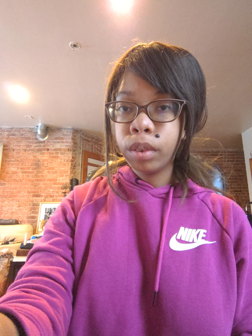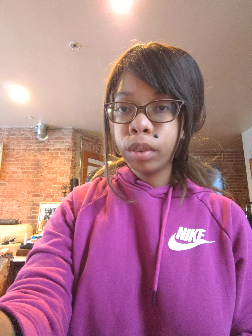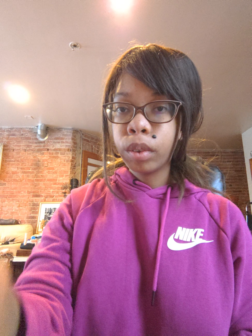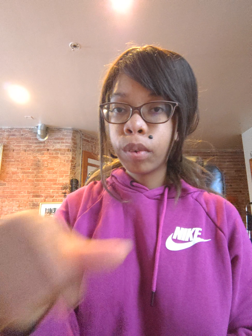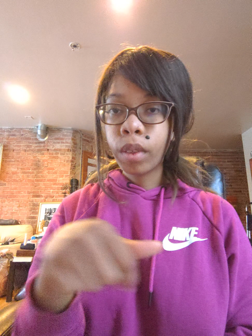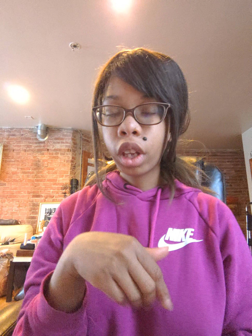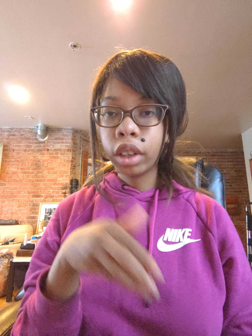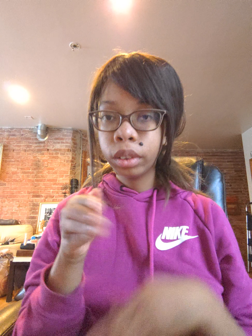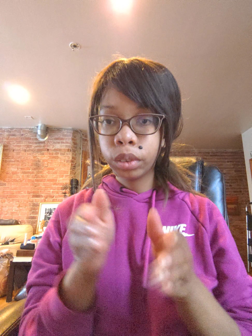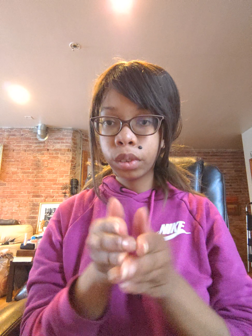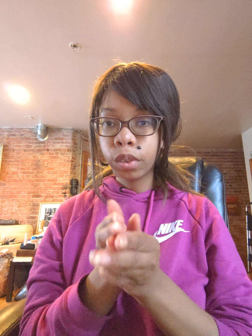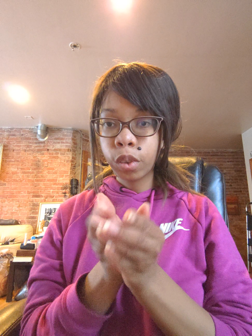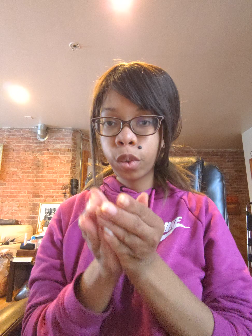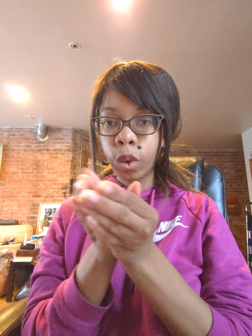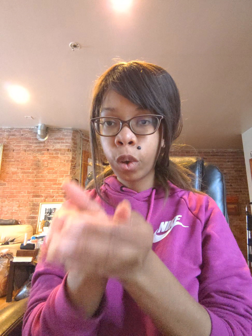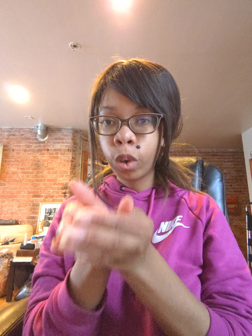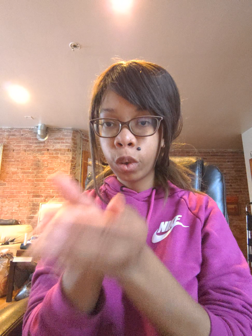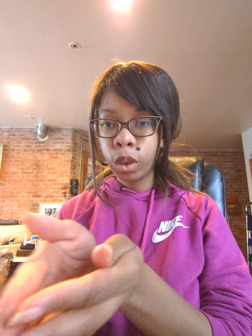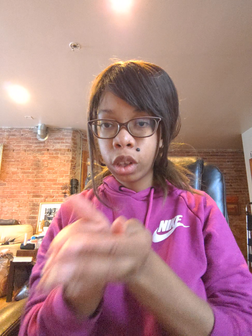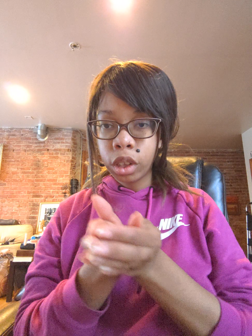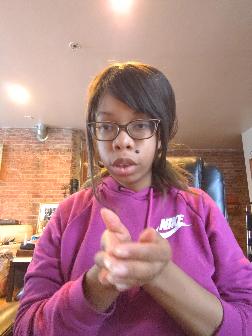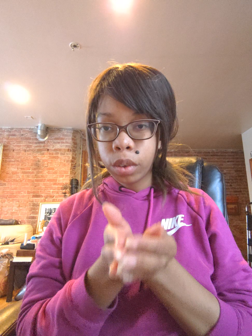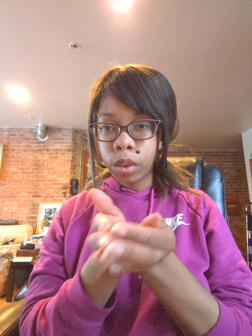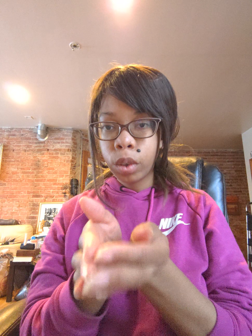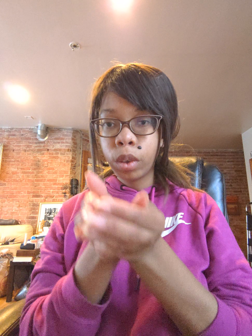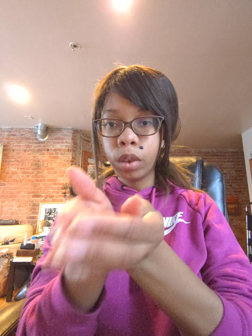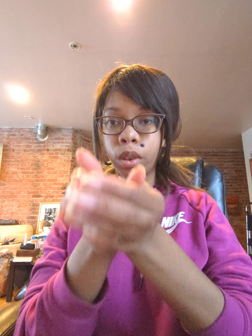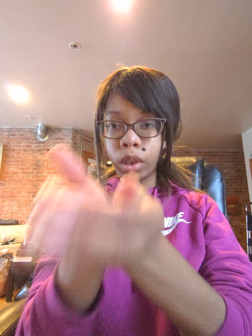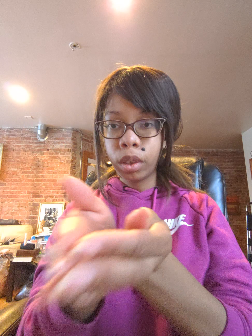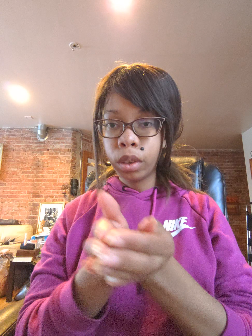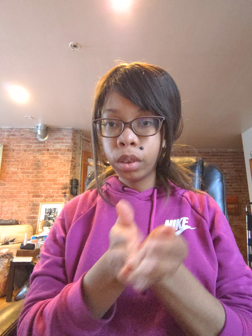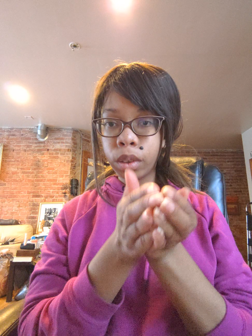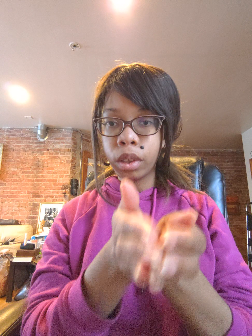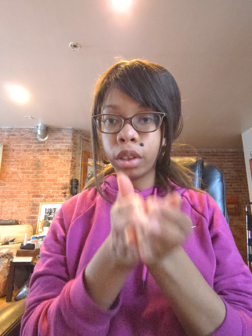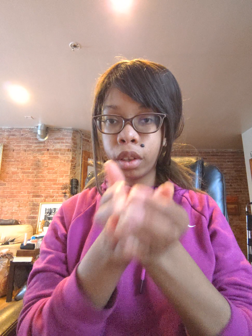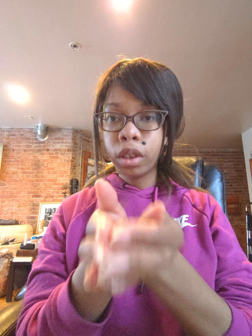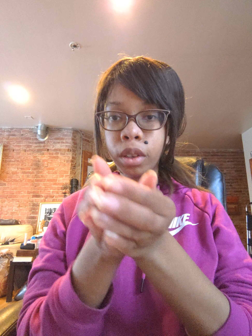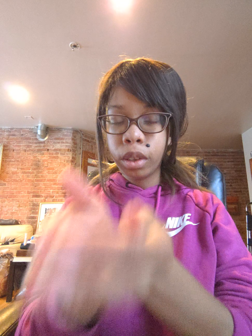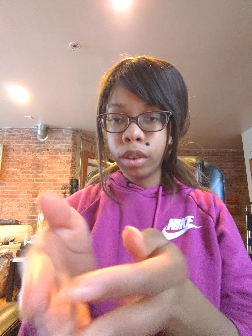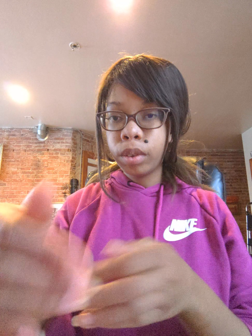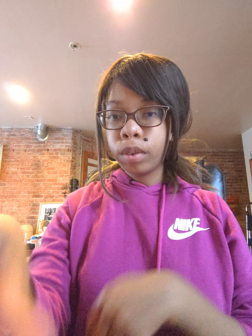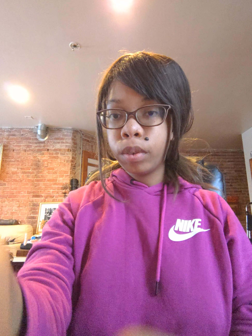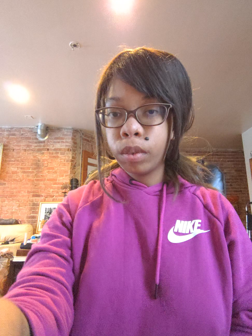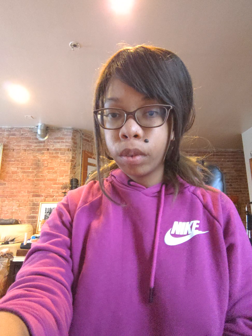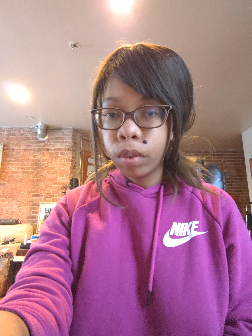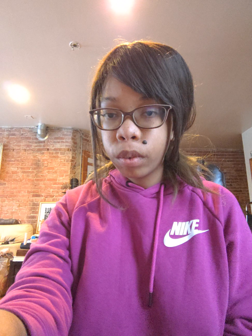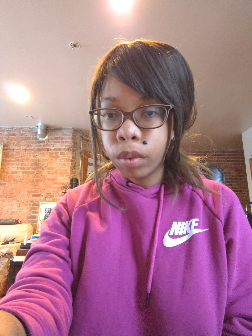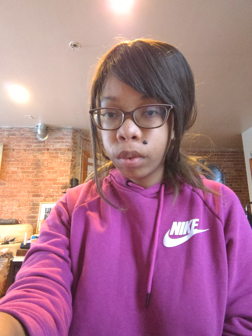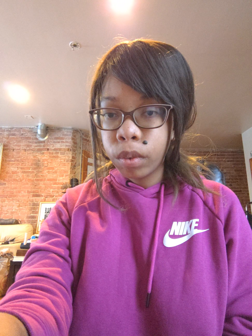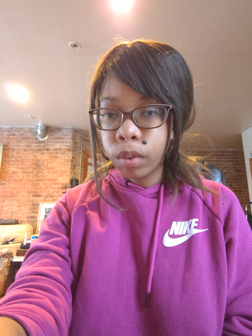boat